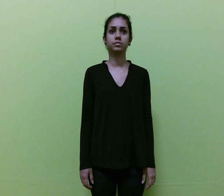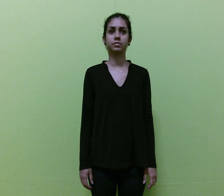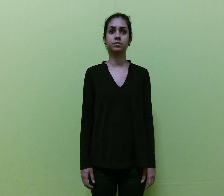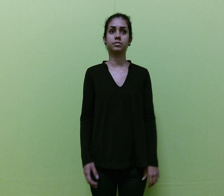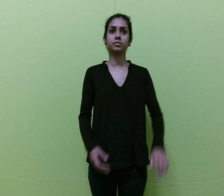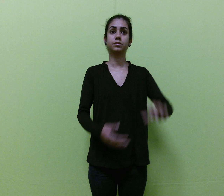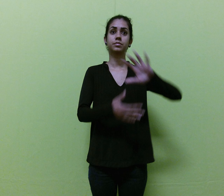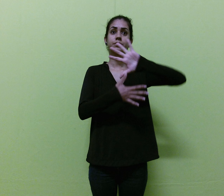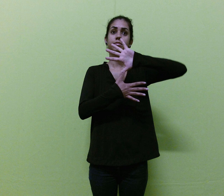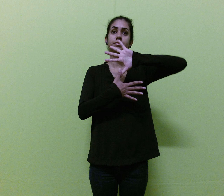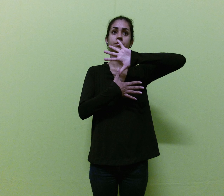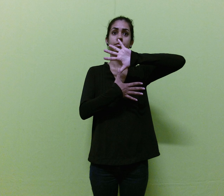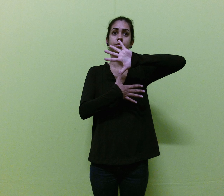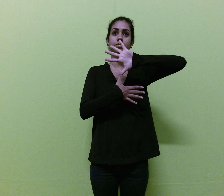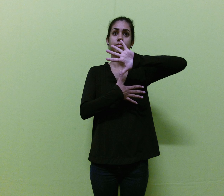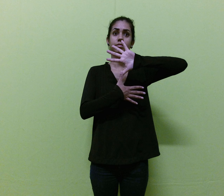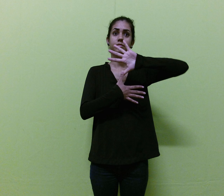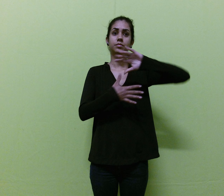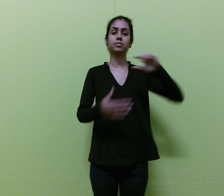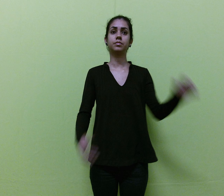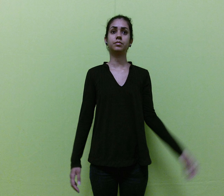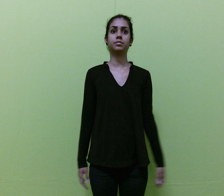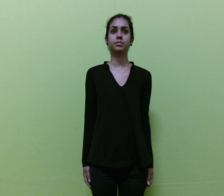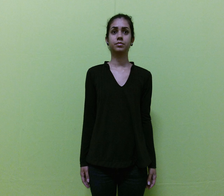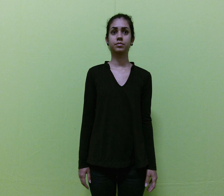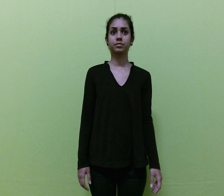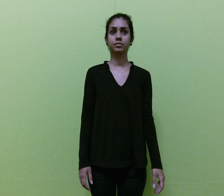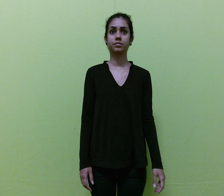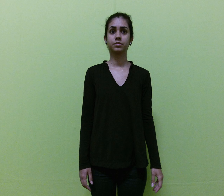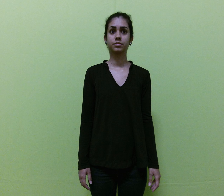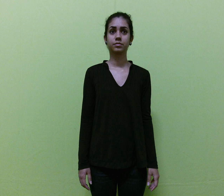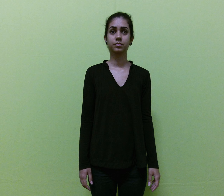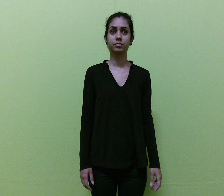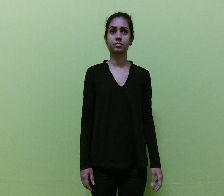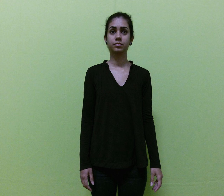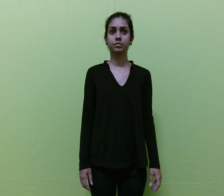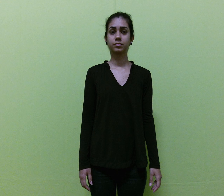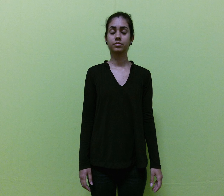América